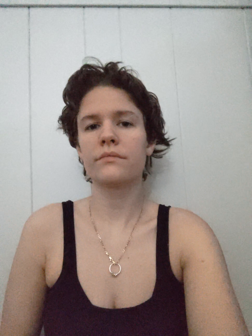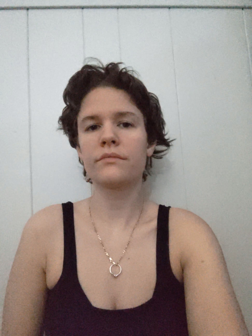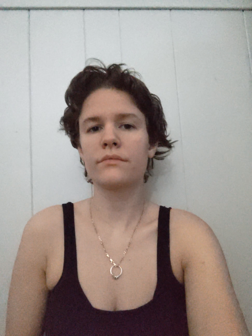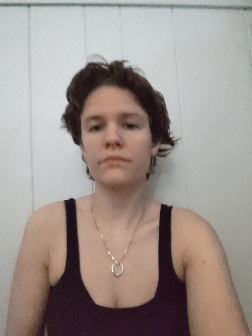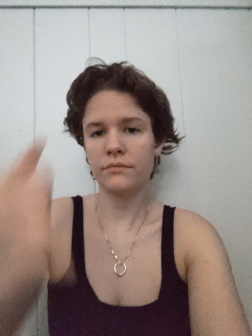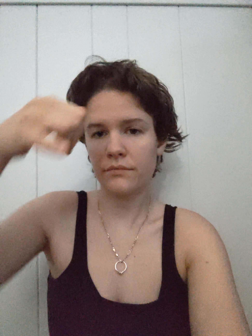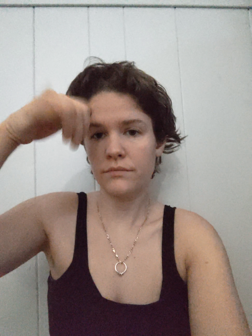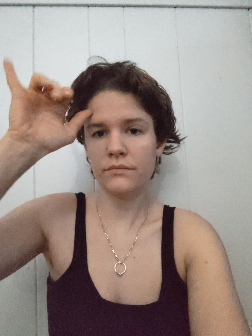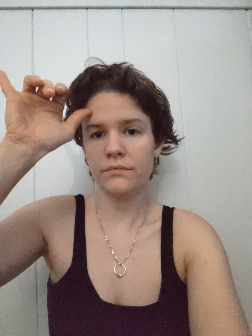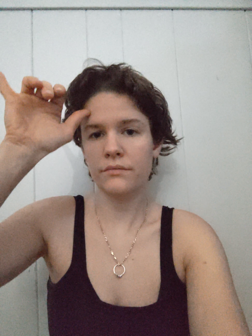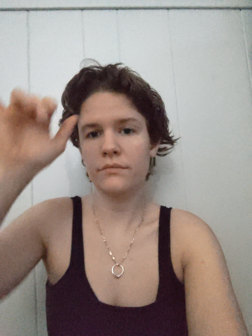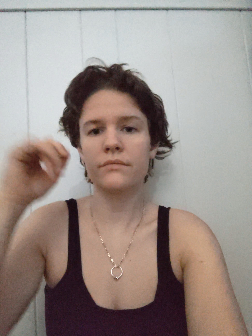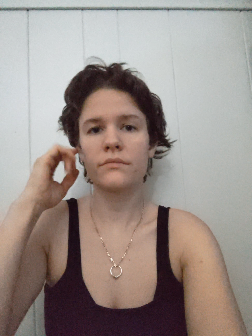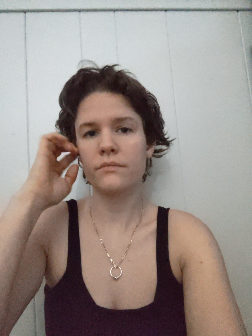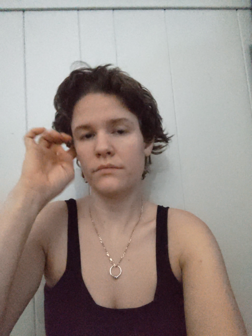cow